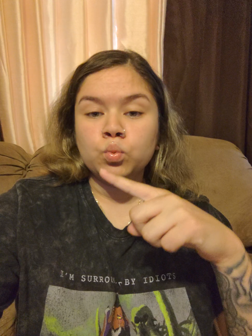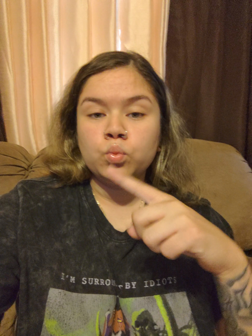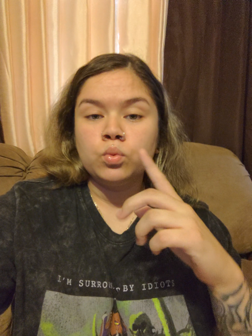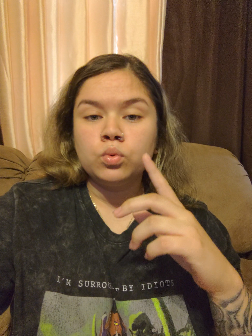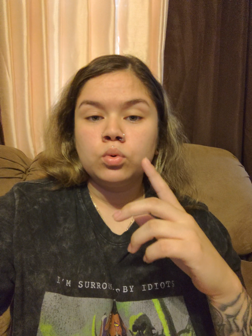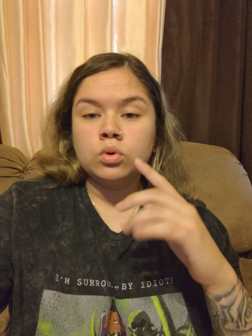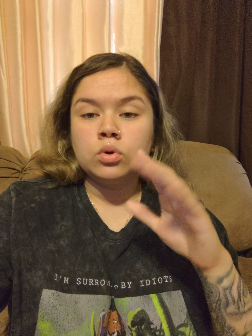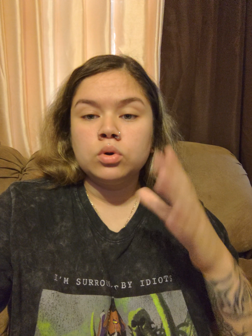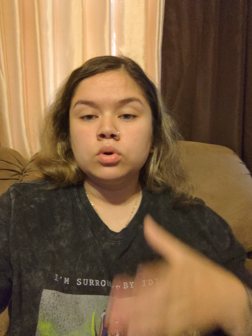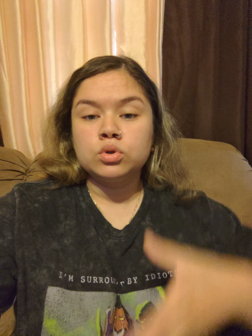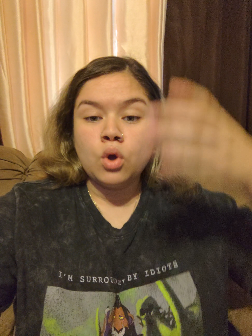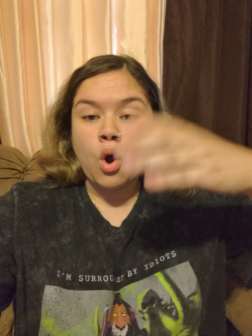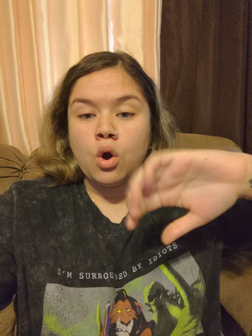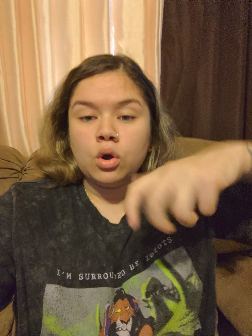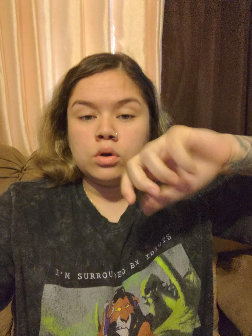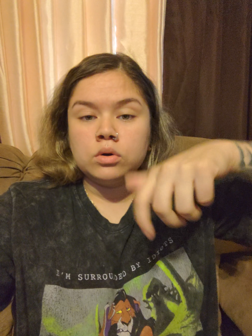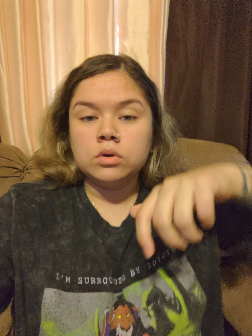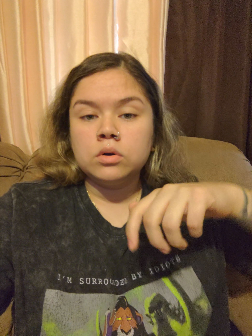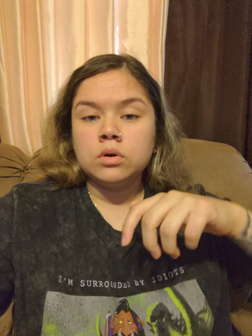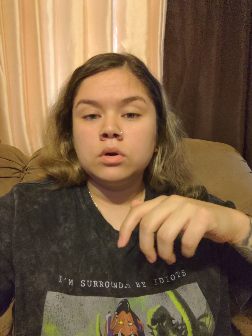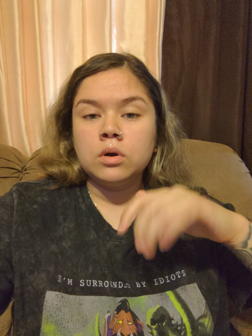jar